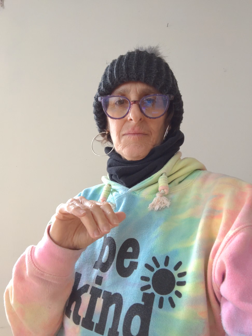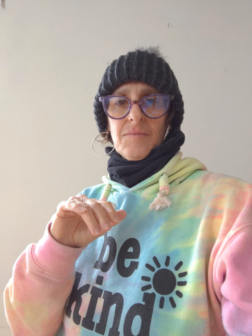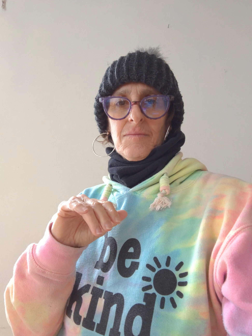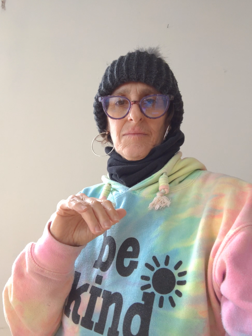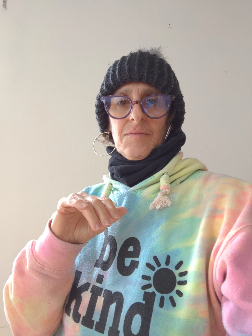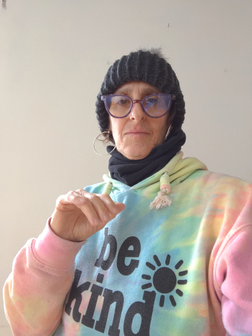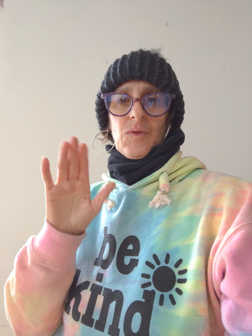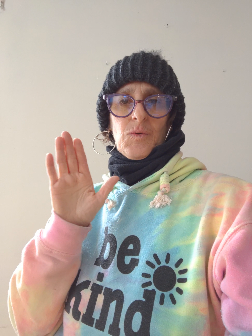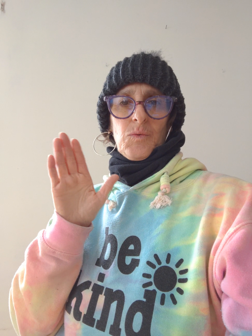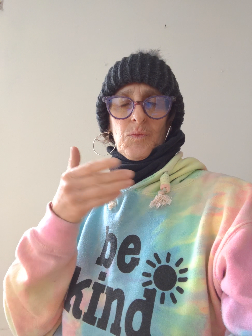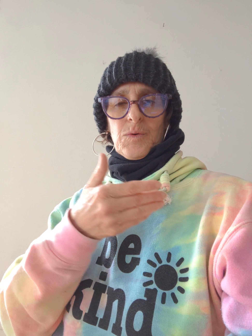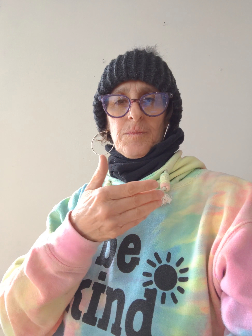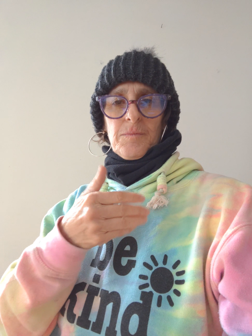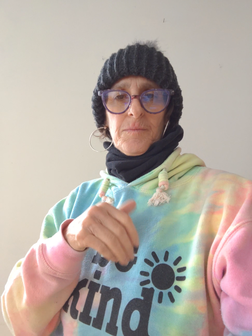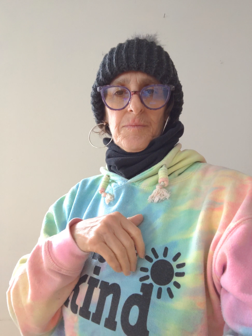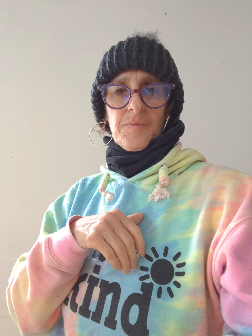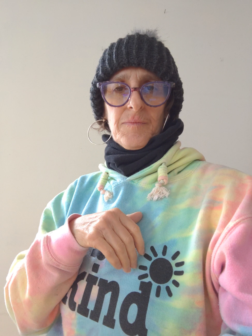room